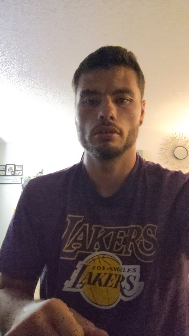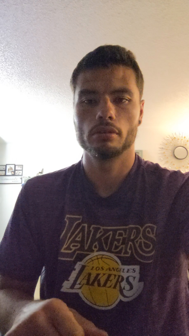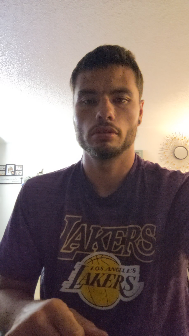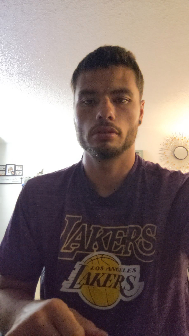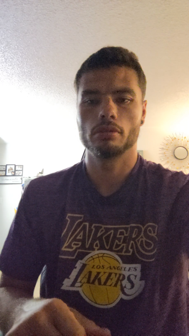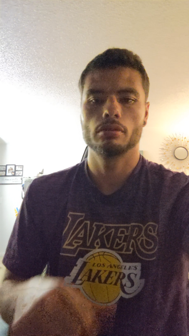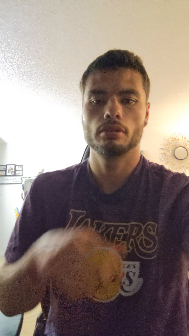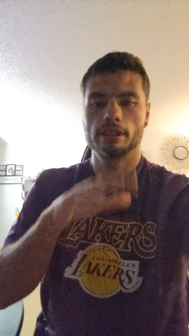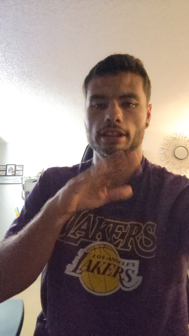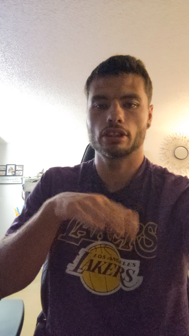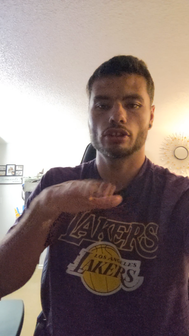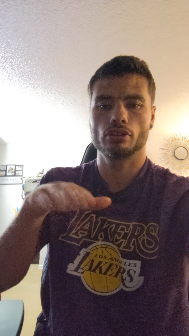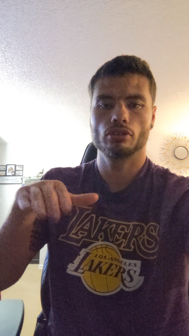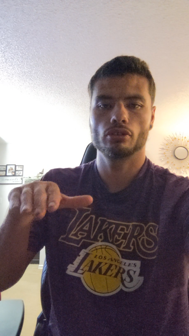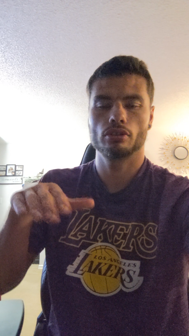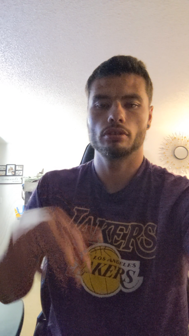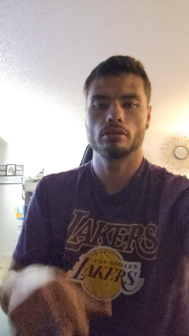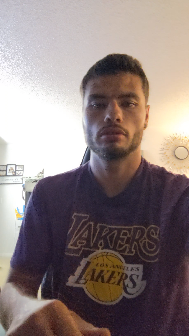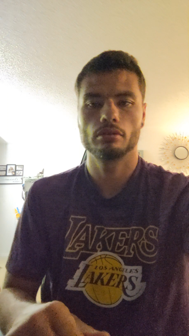children